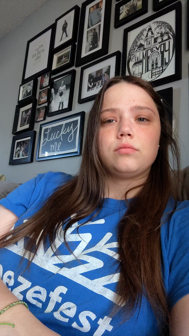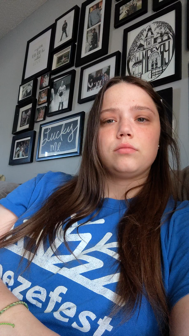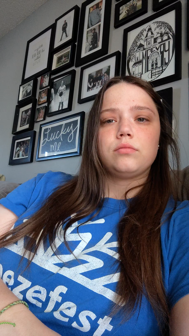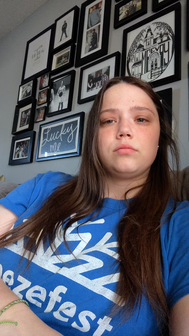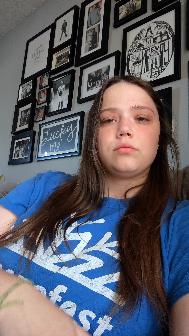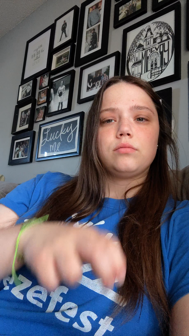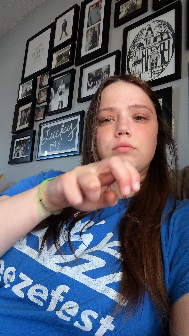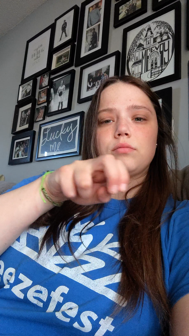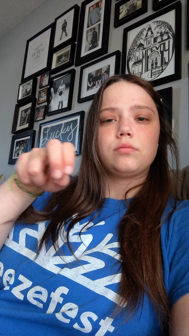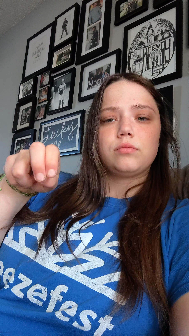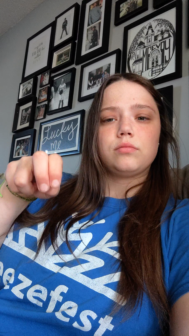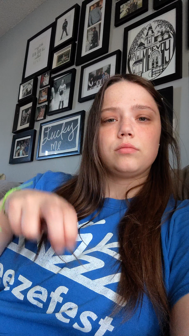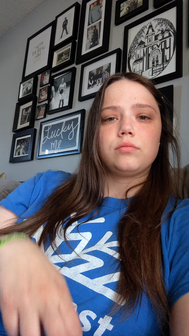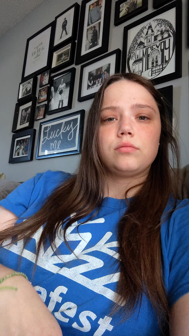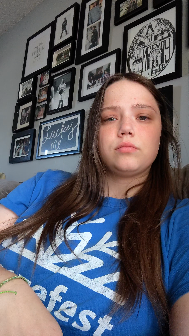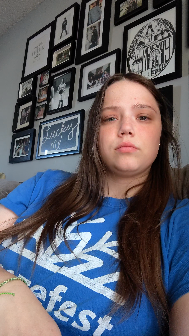couch